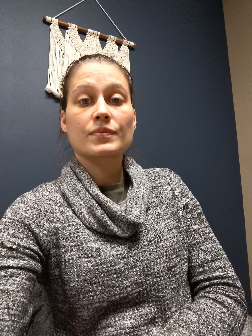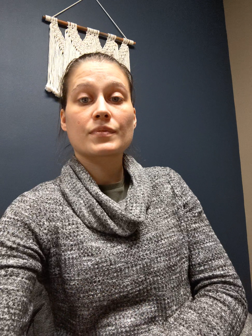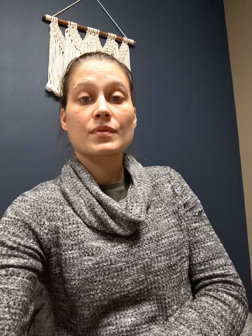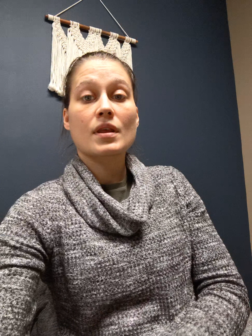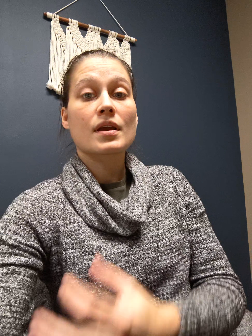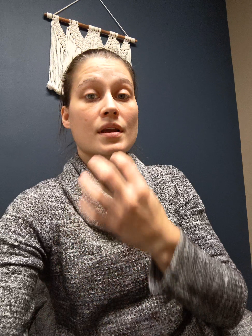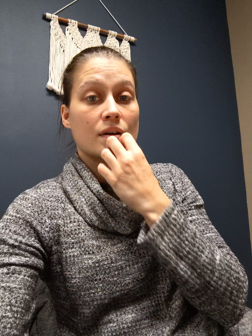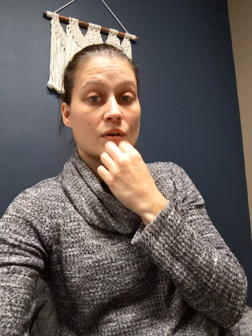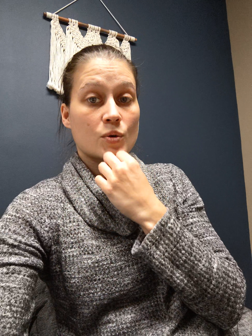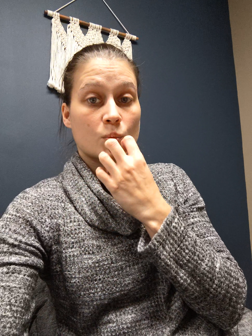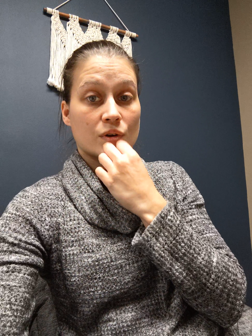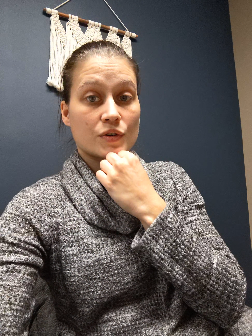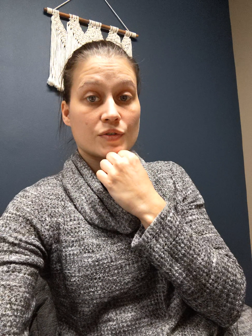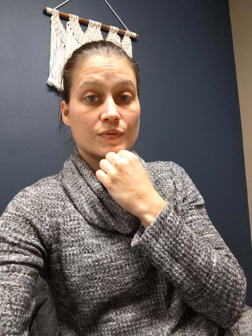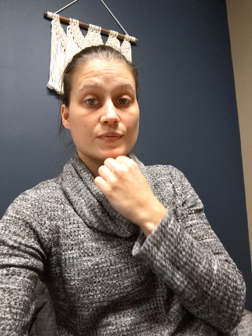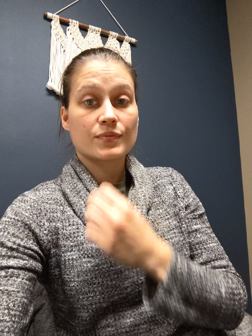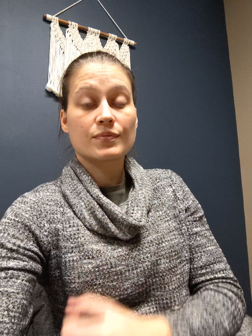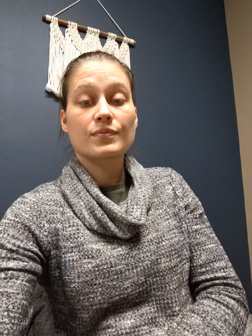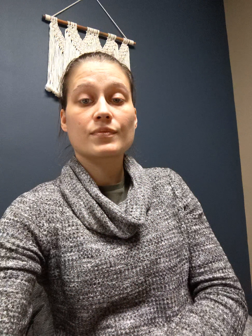underwear